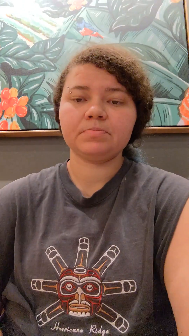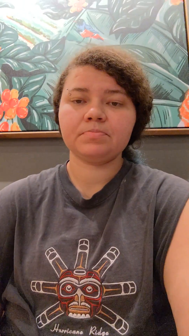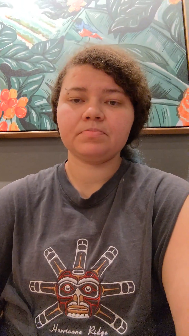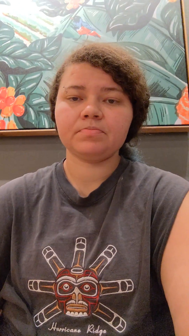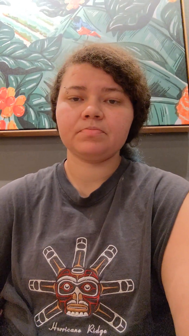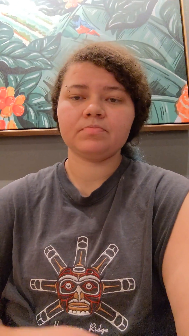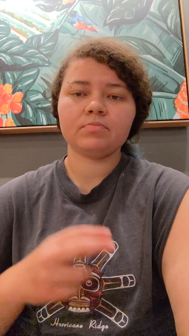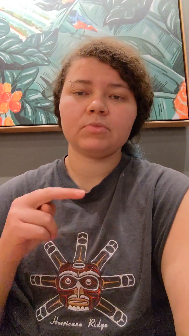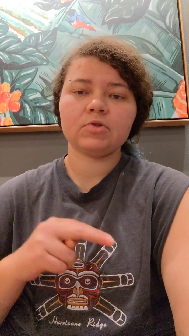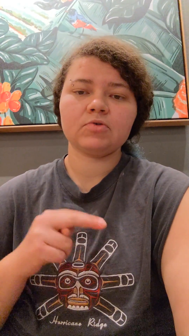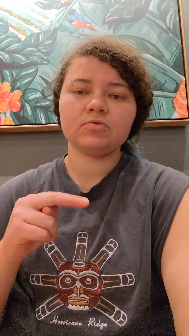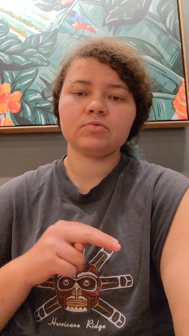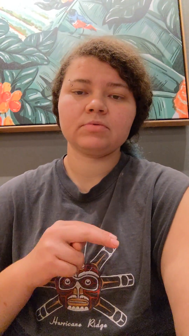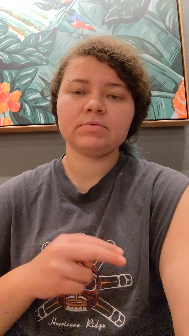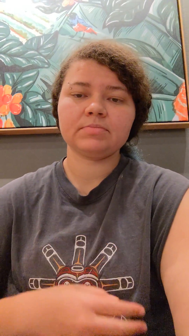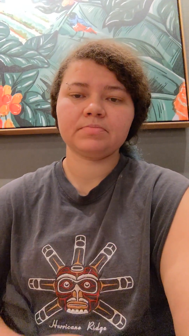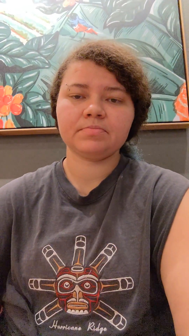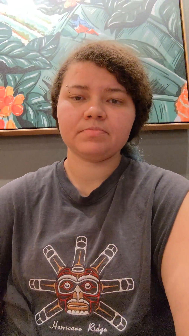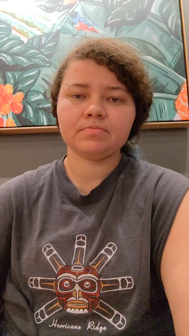nurse